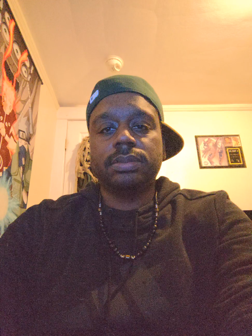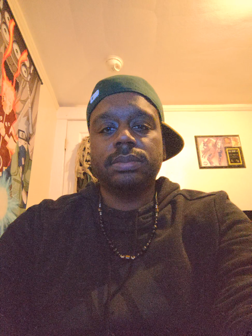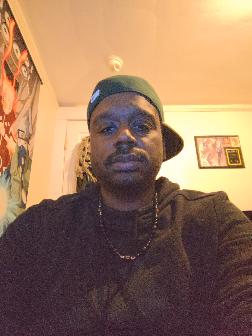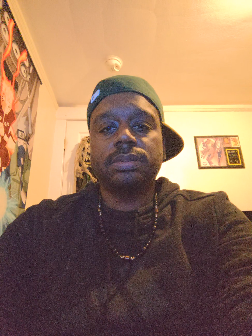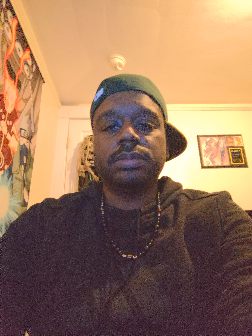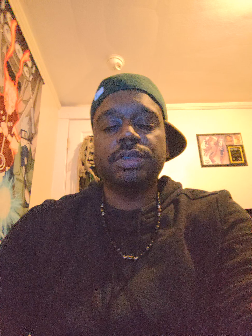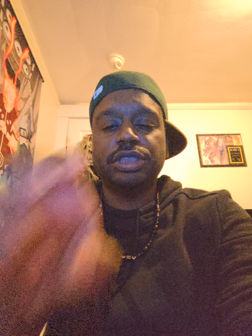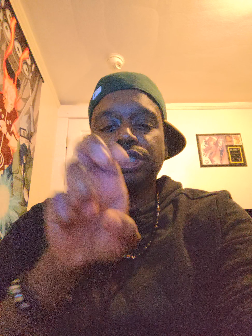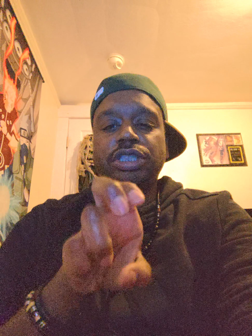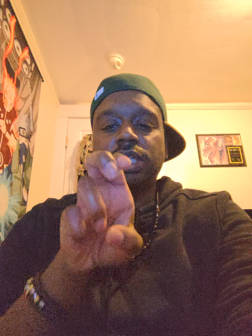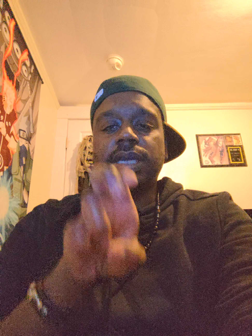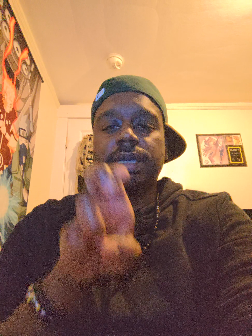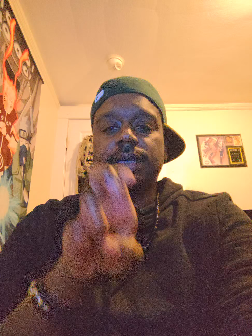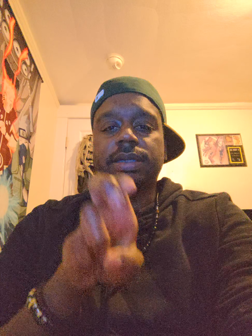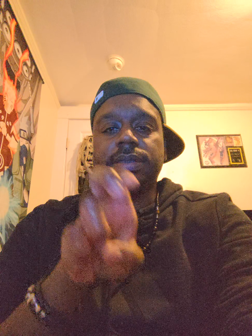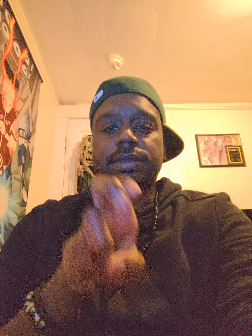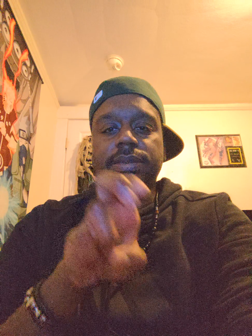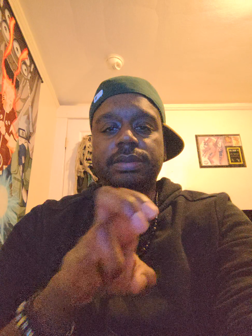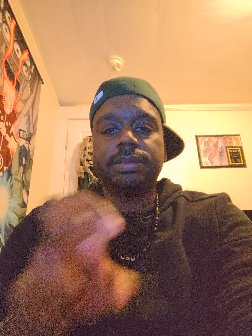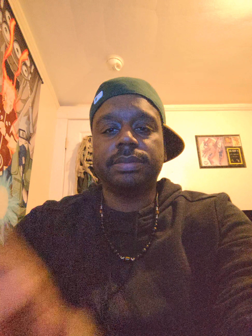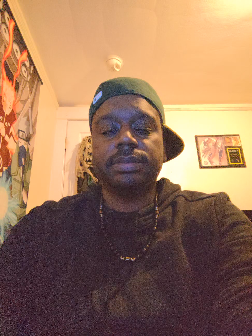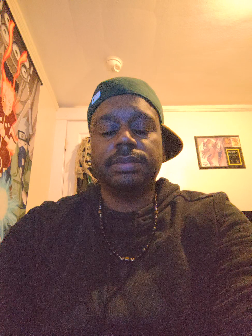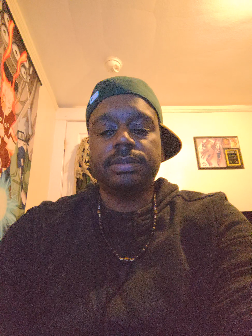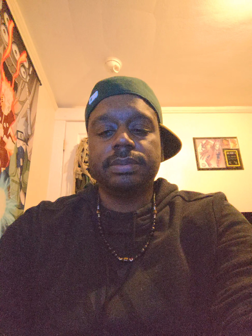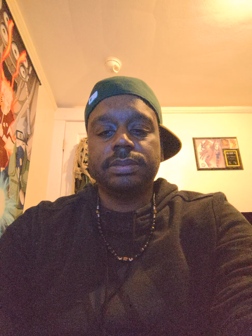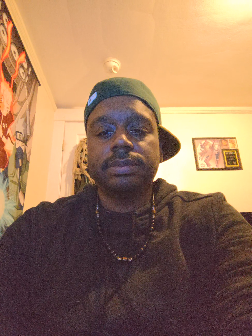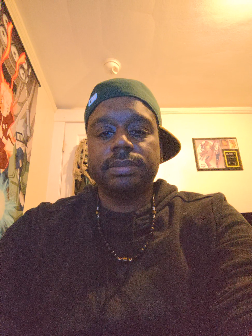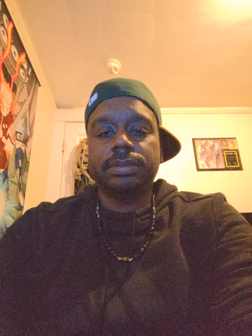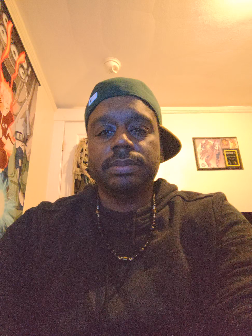chair